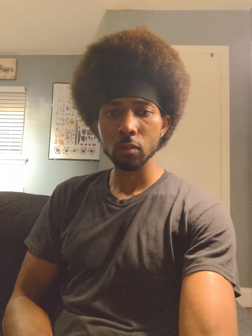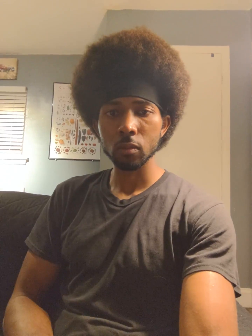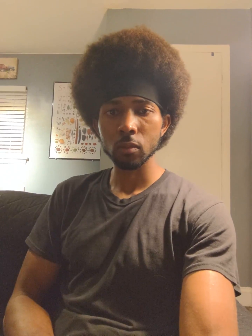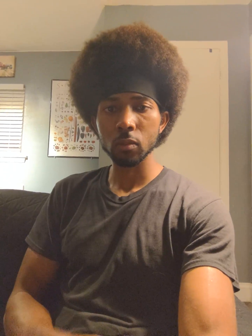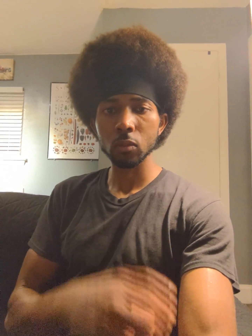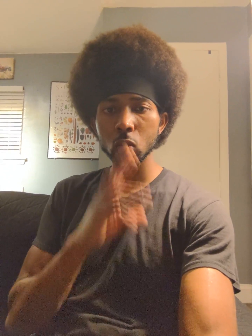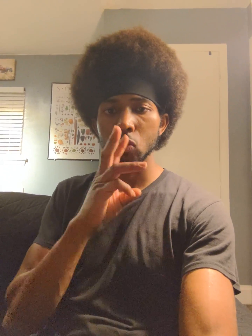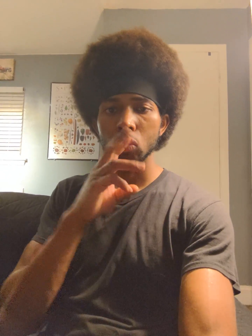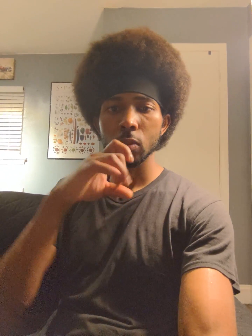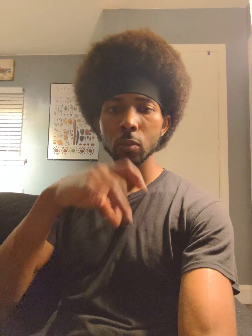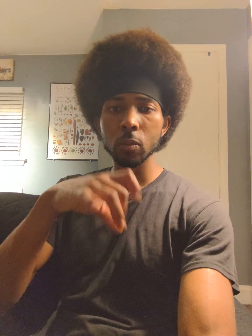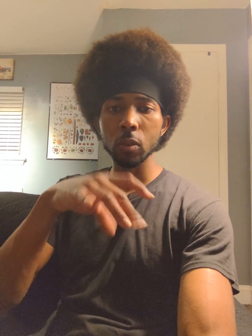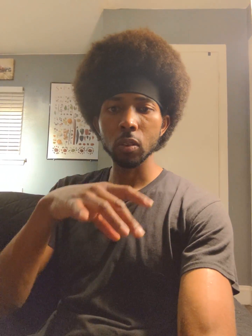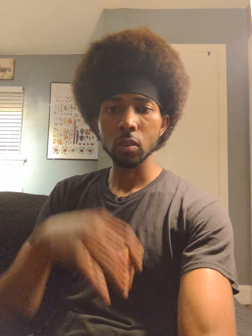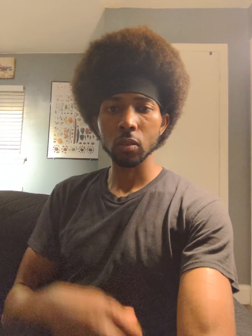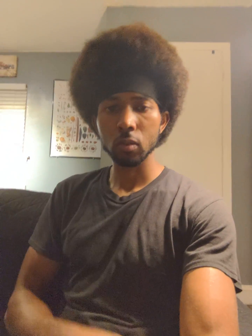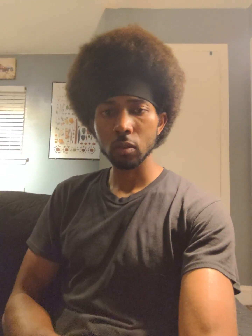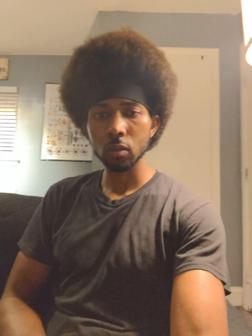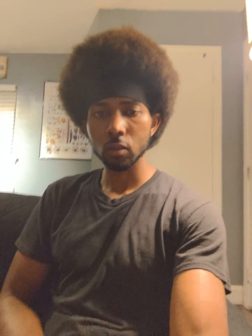melon